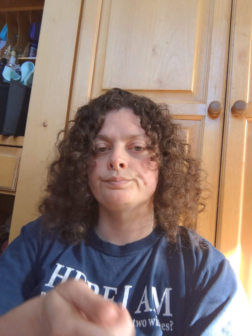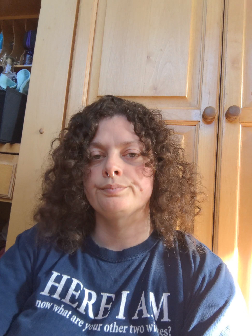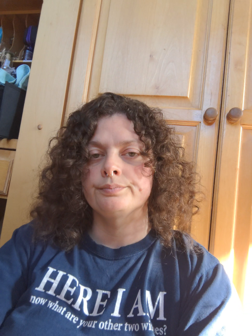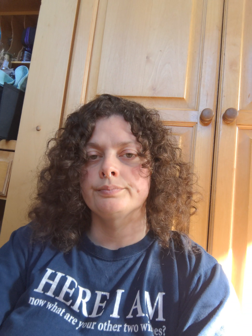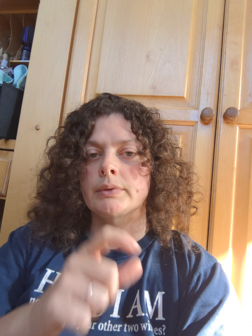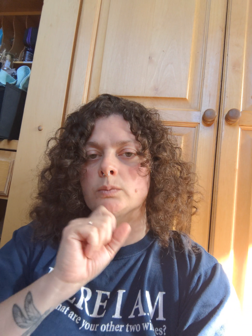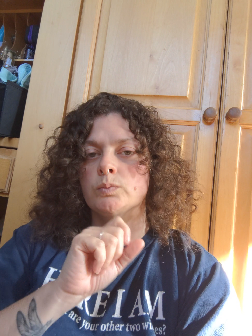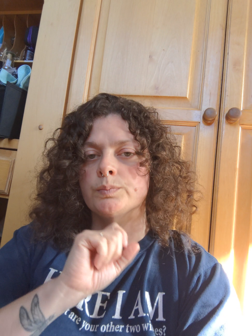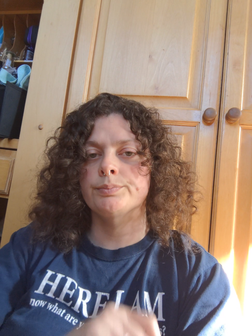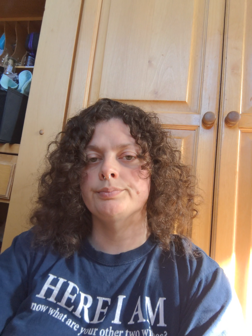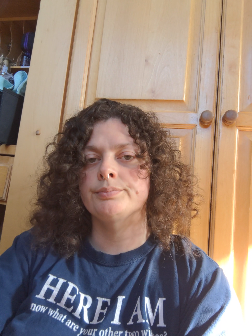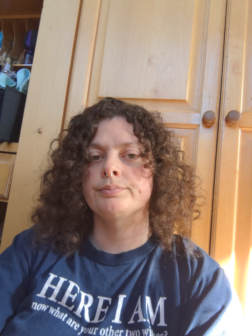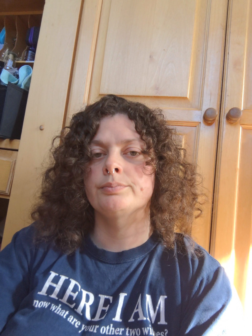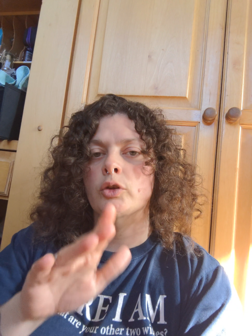ice cream